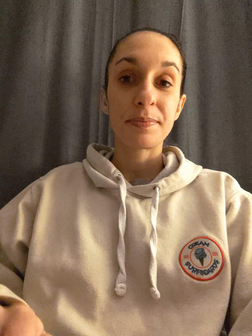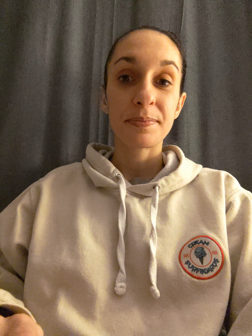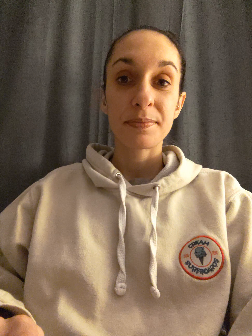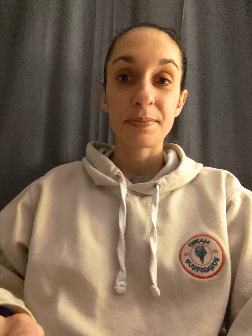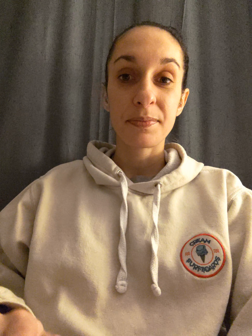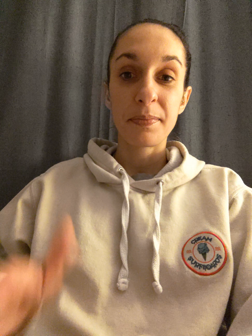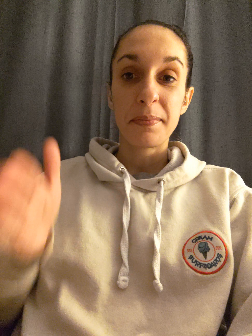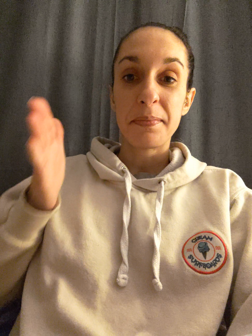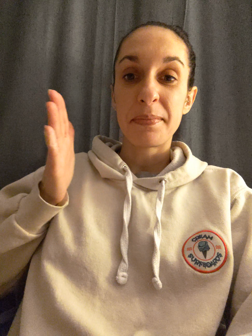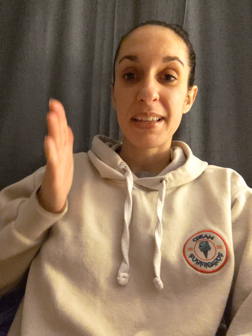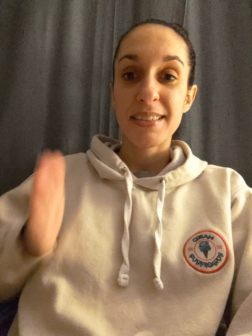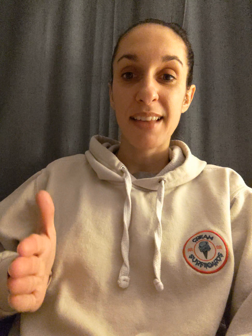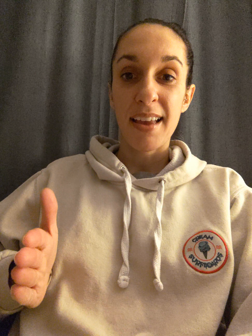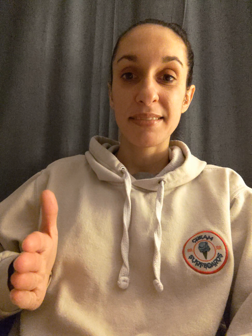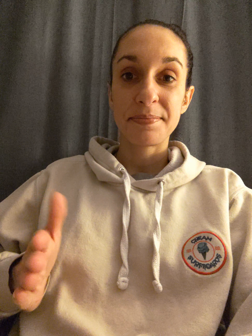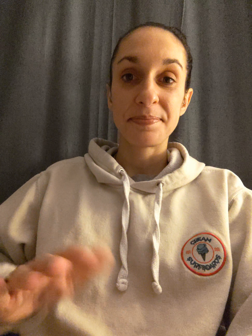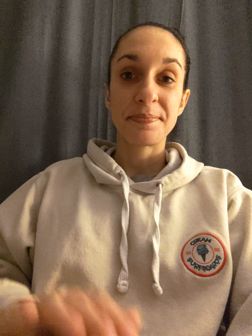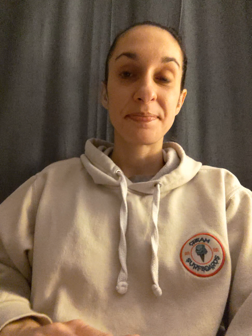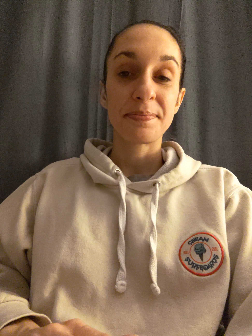beside